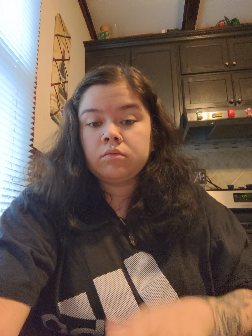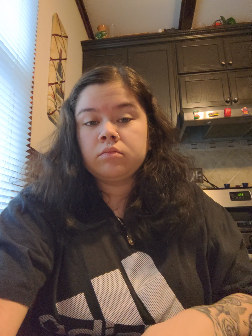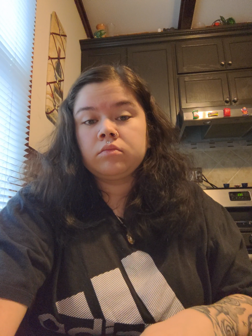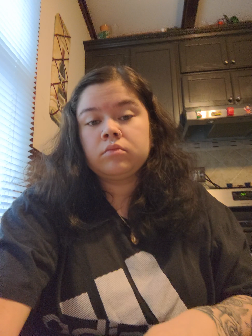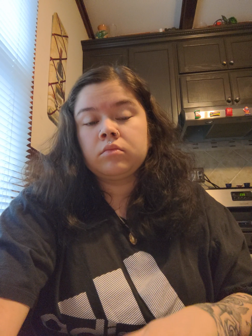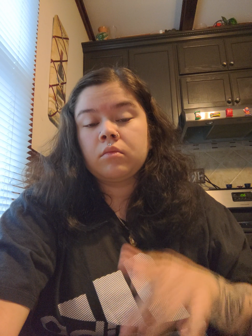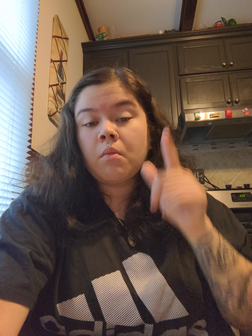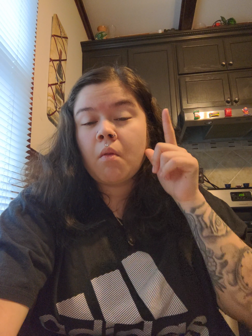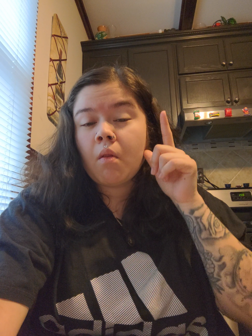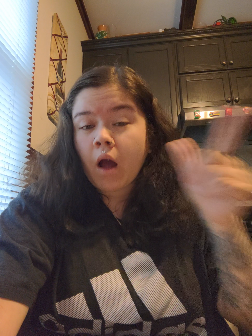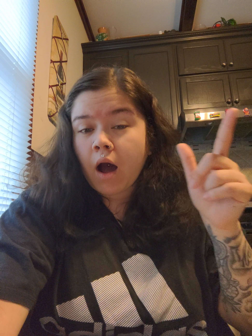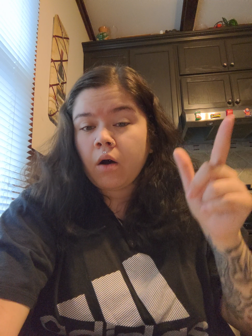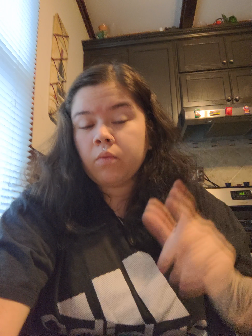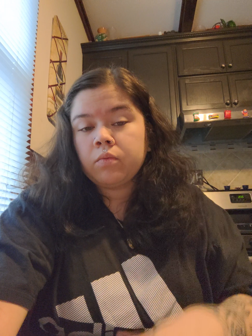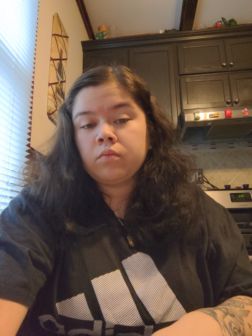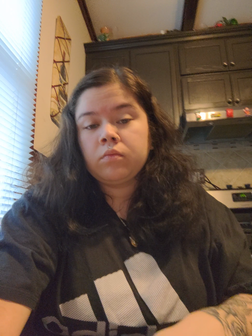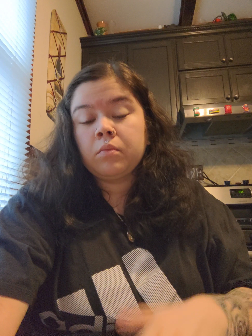loud